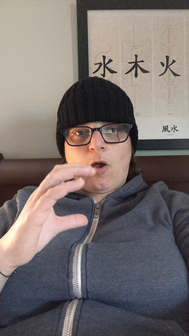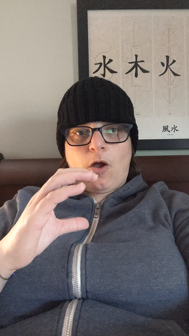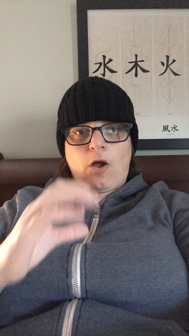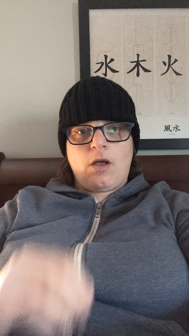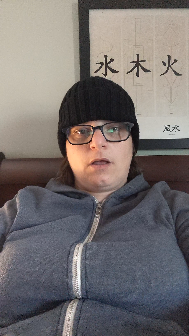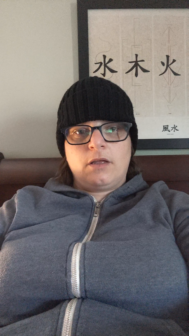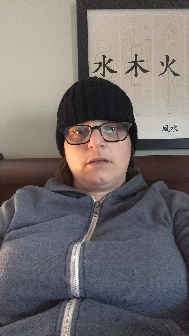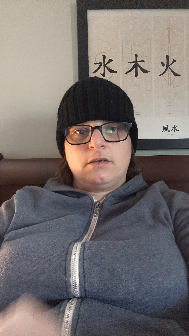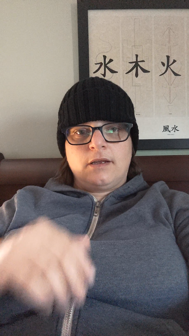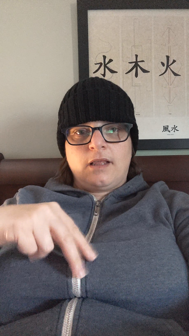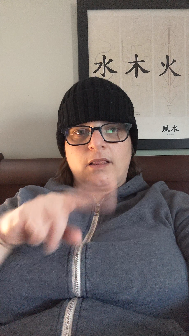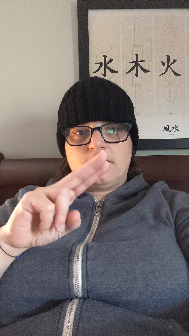lick